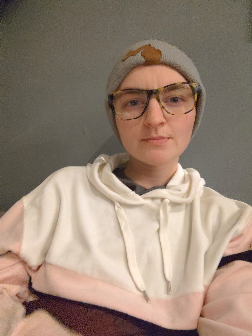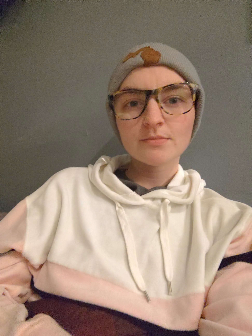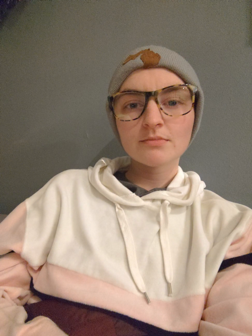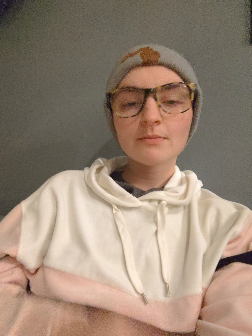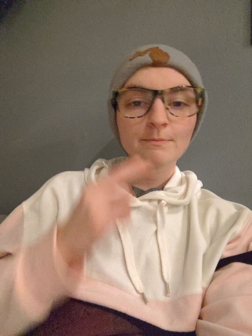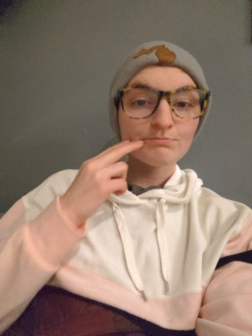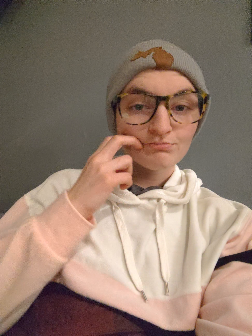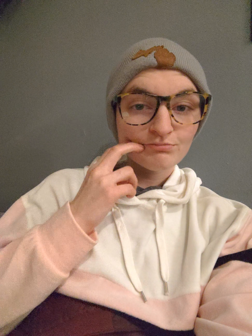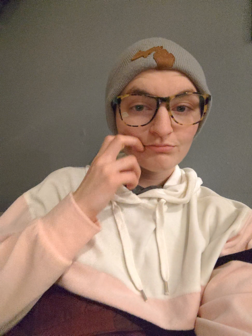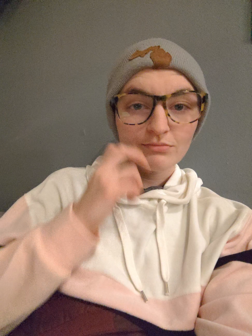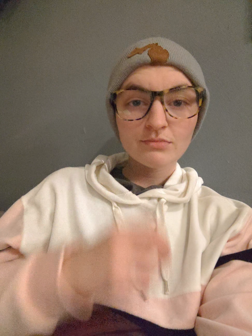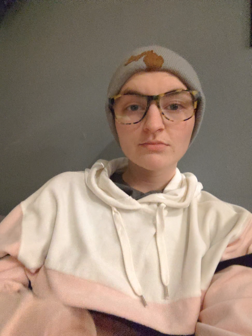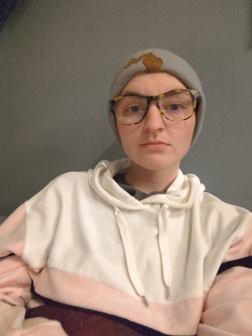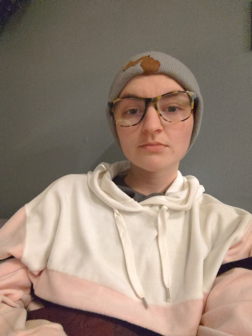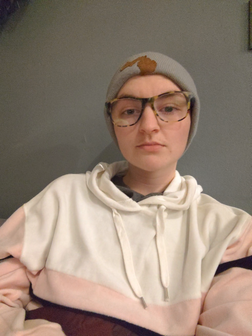gum